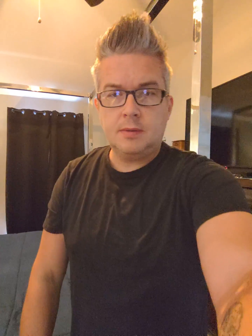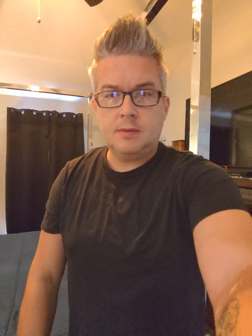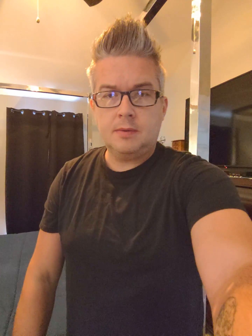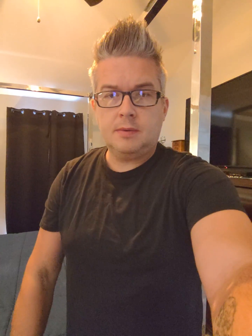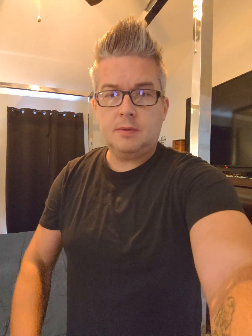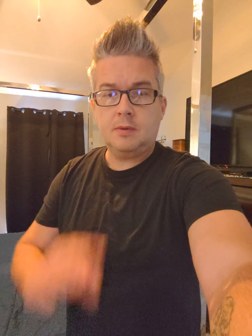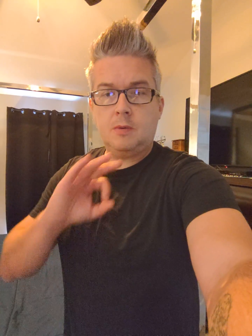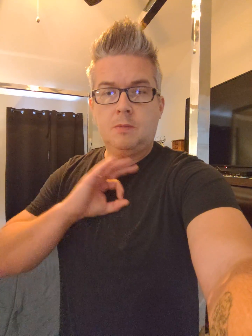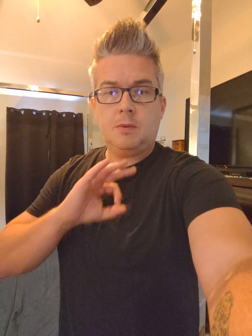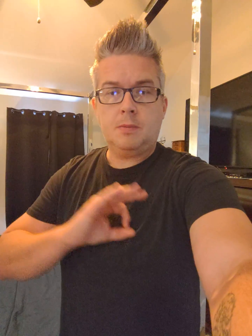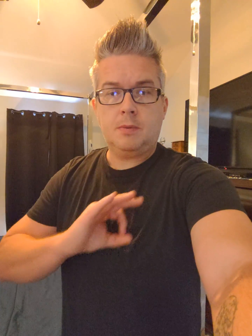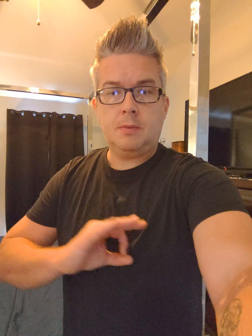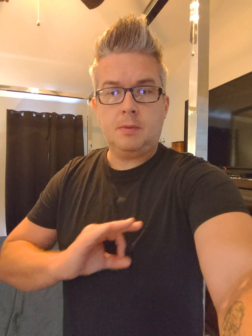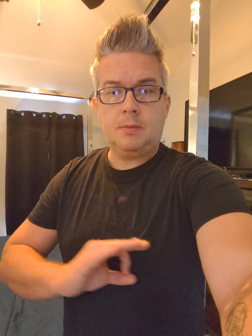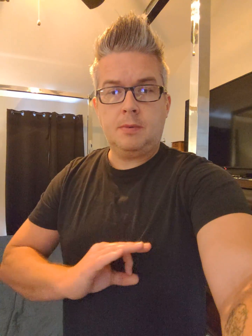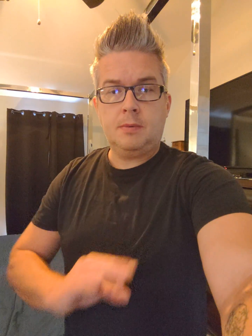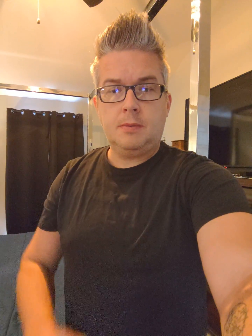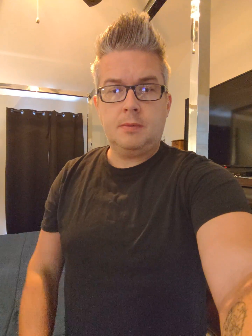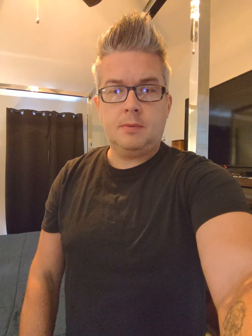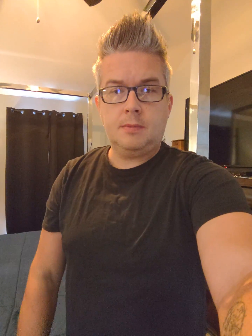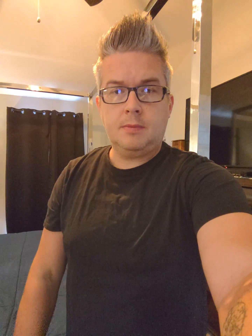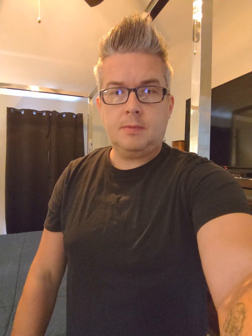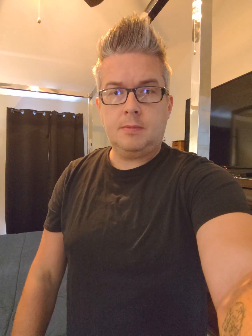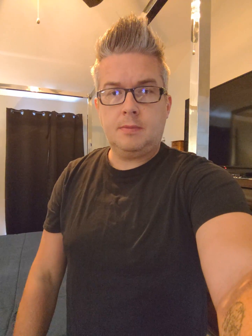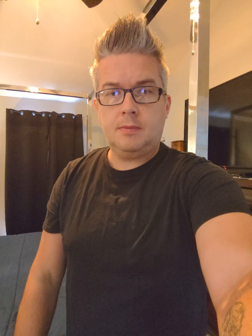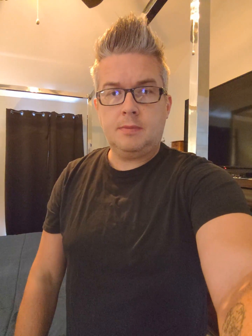button